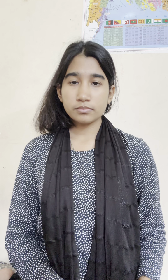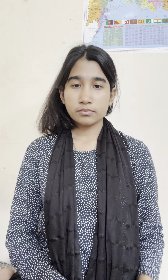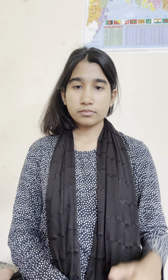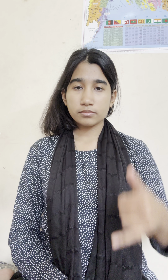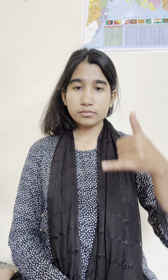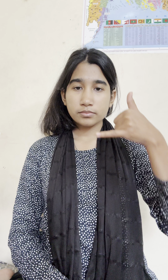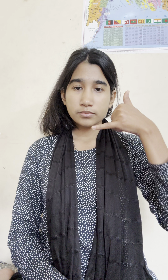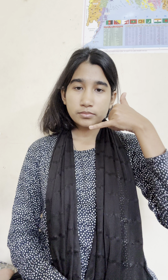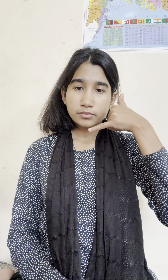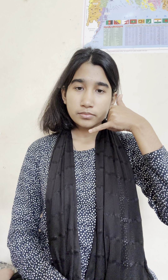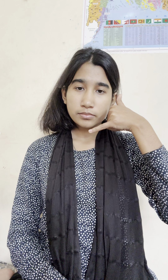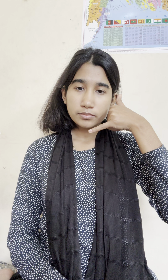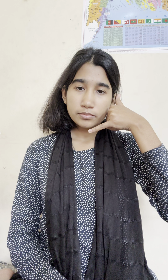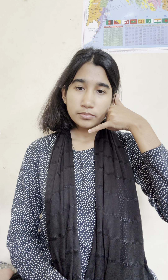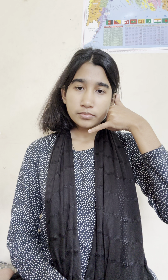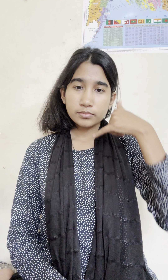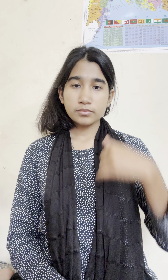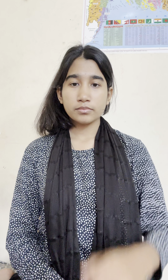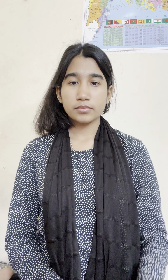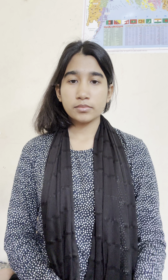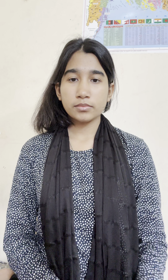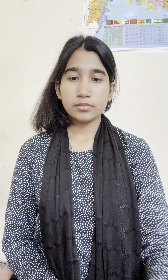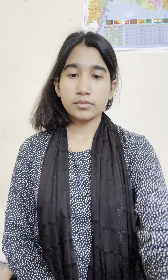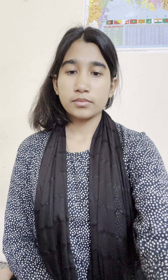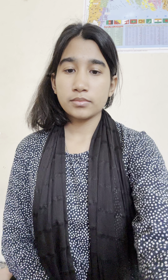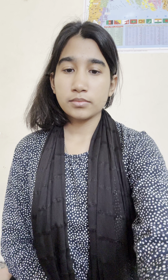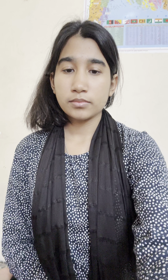টেলিফোন